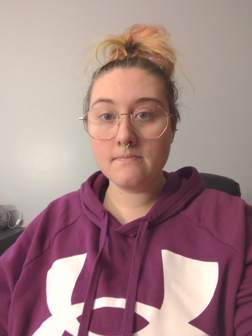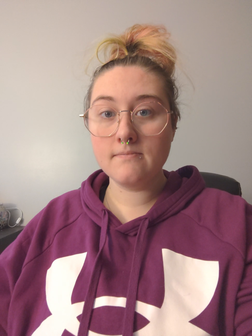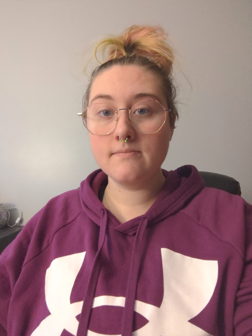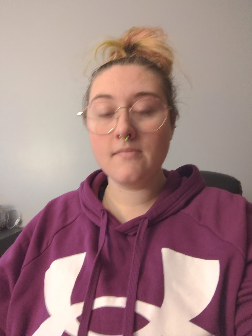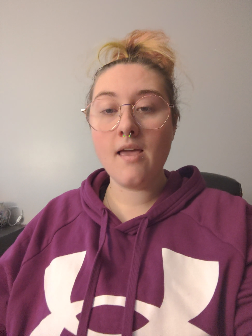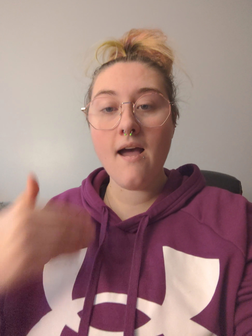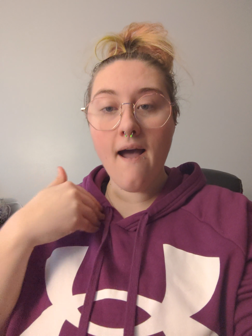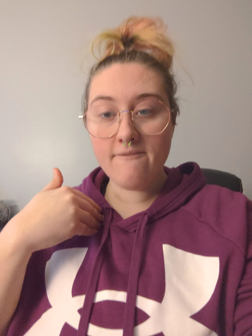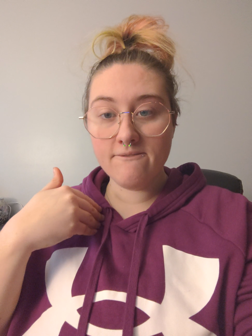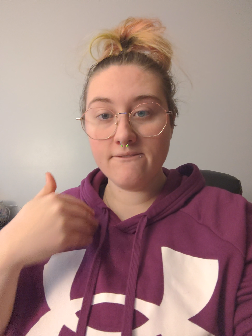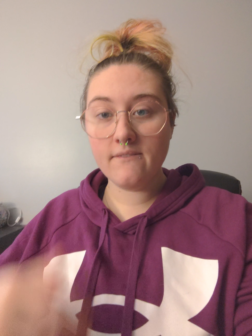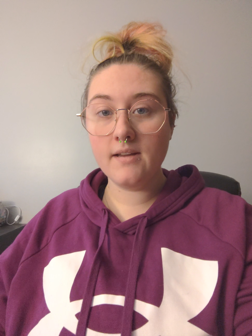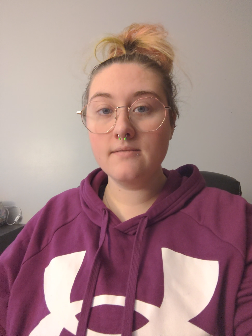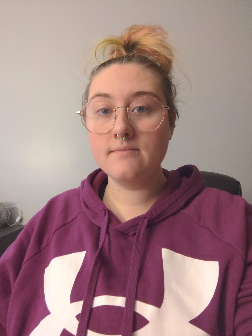have